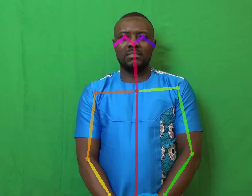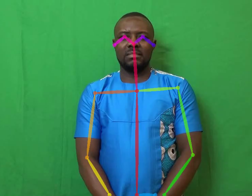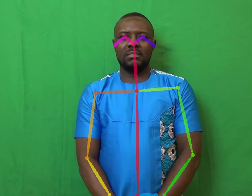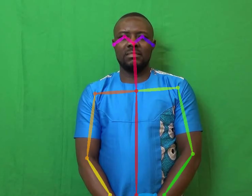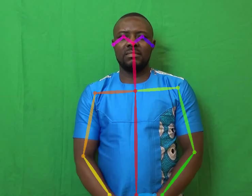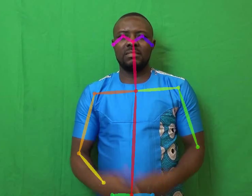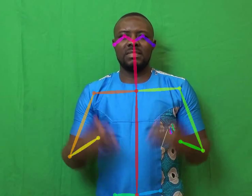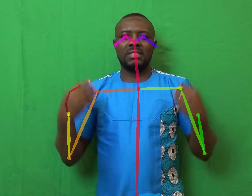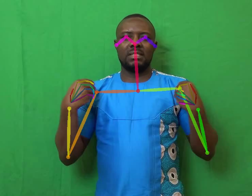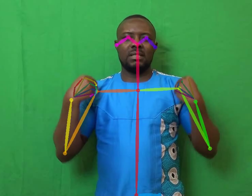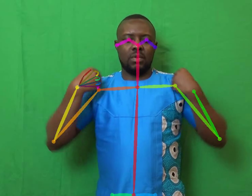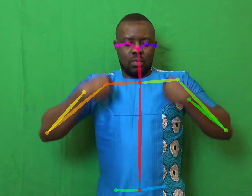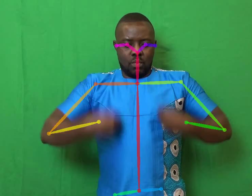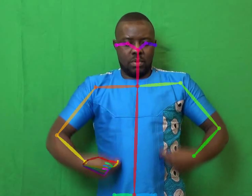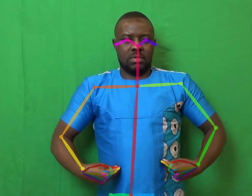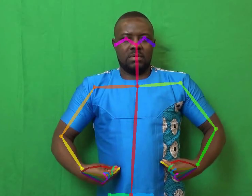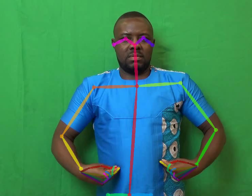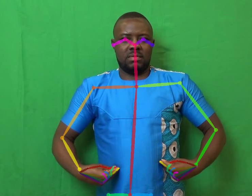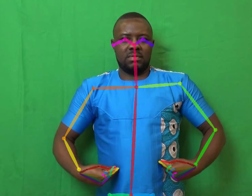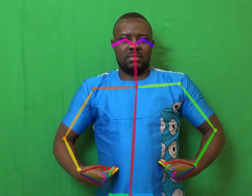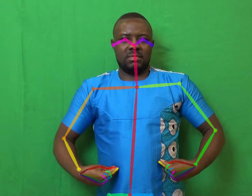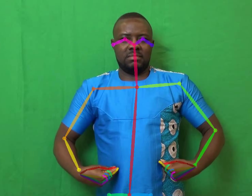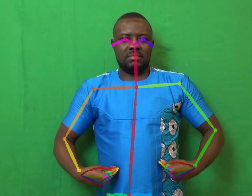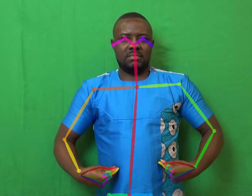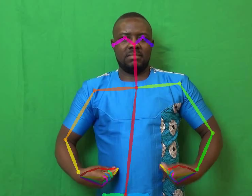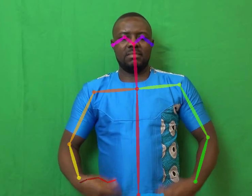wear